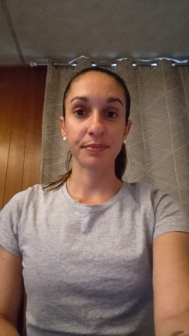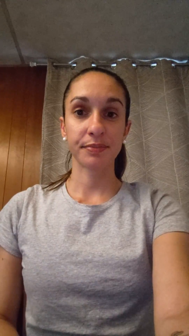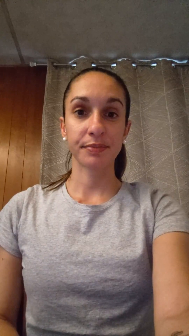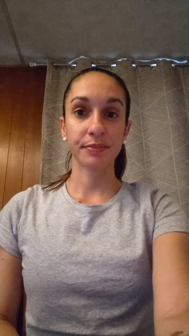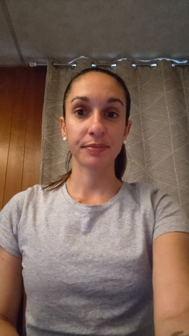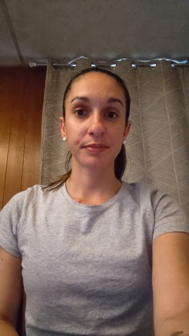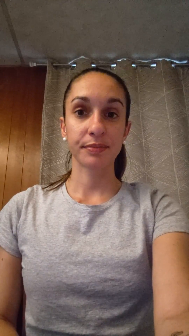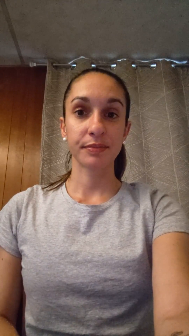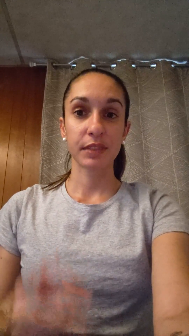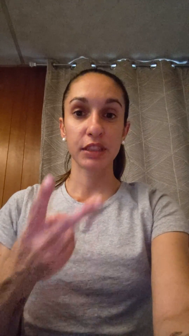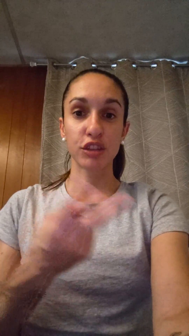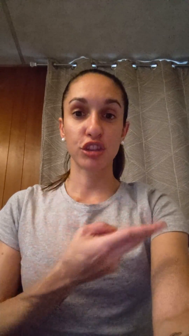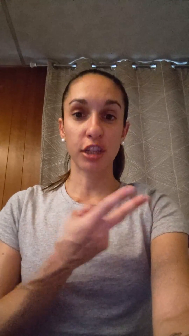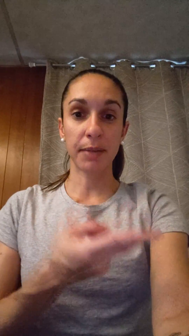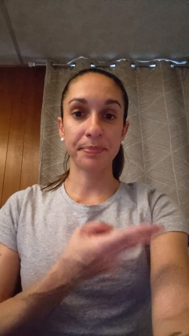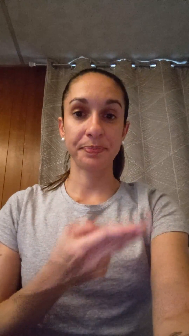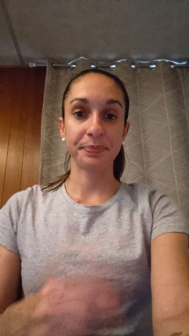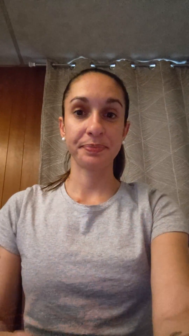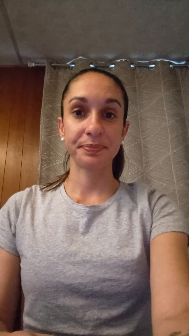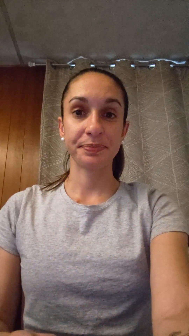sheep